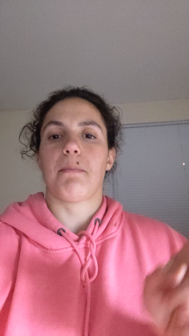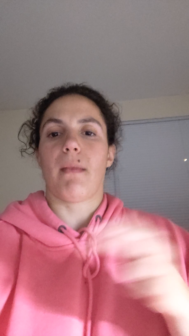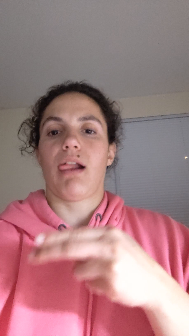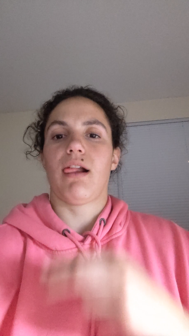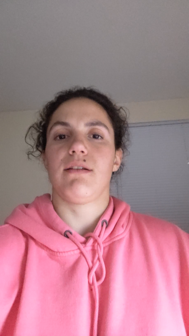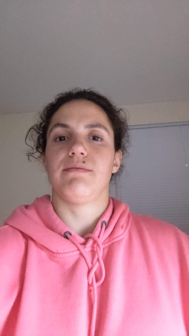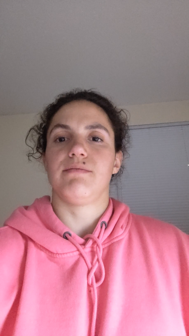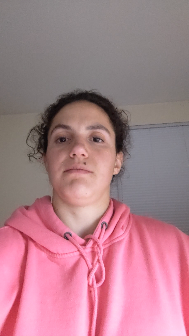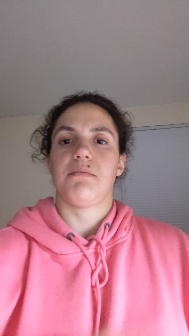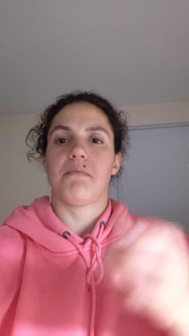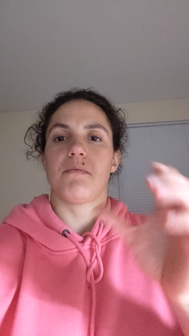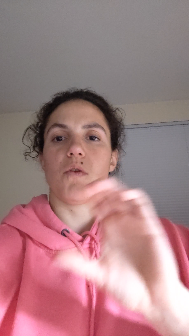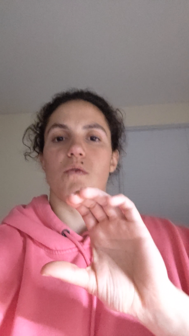pour